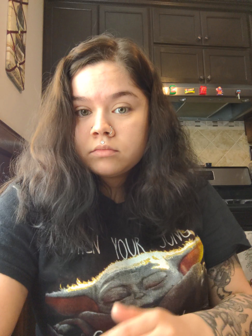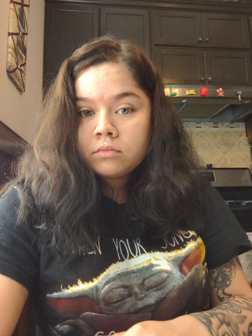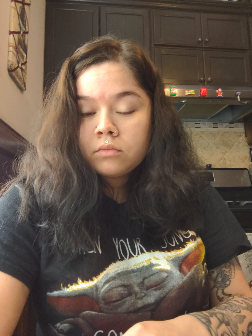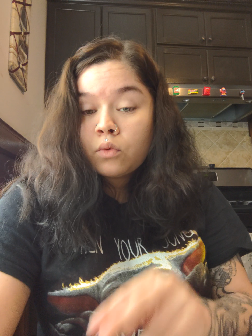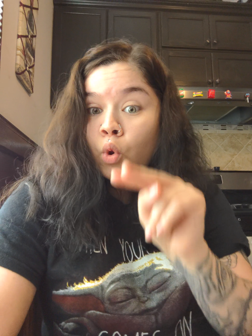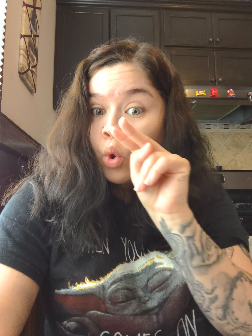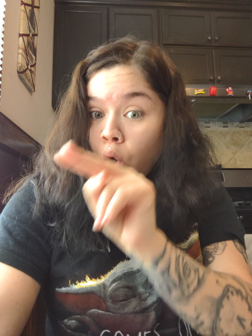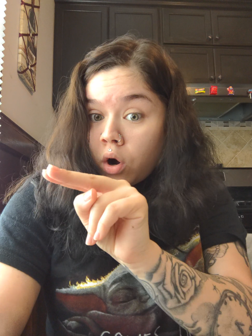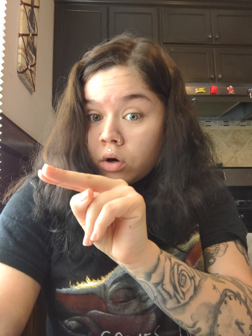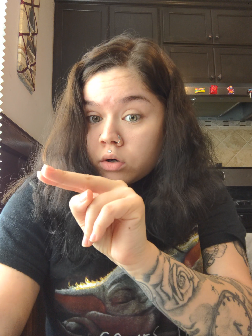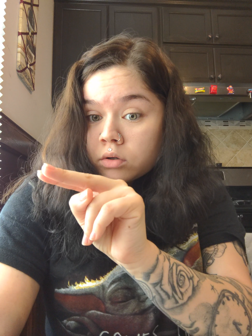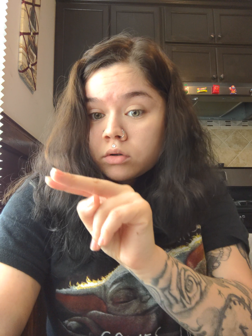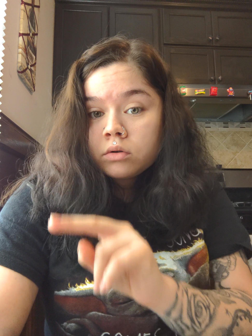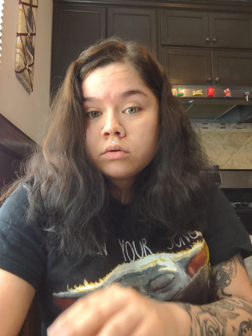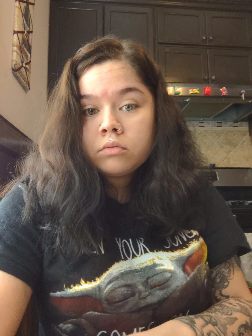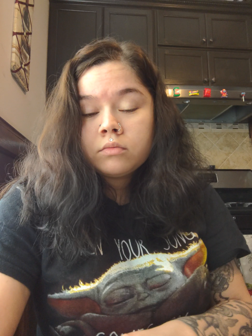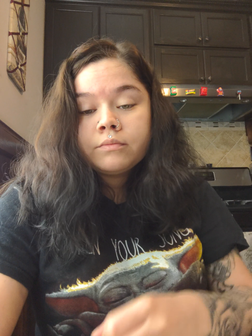look